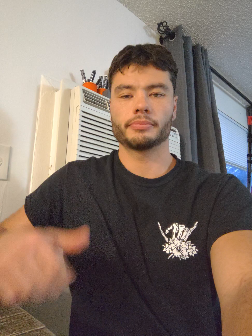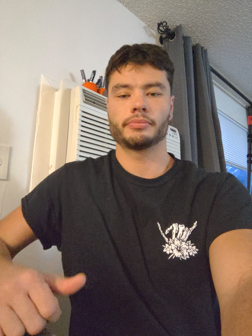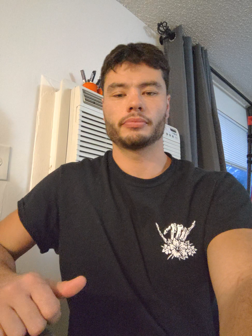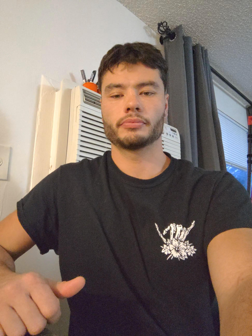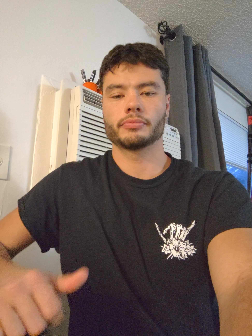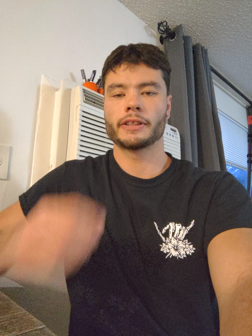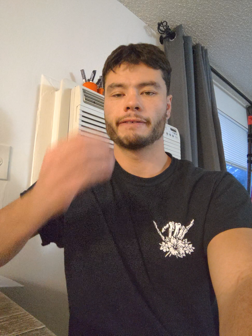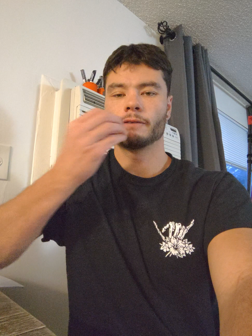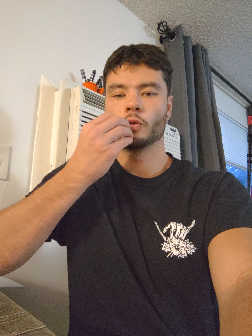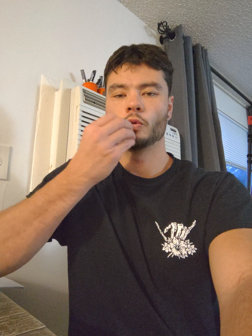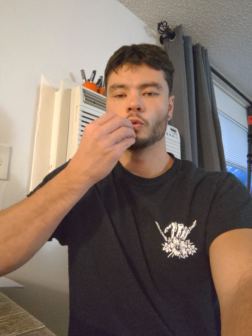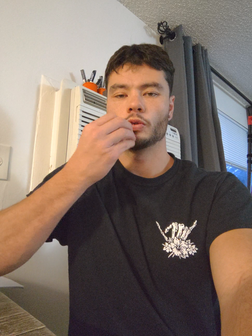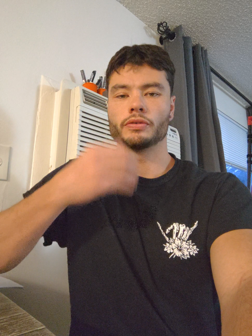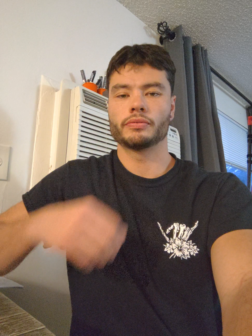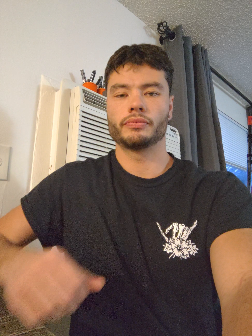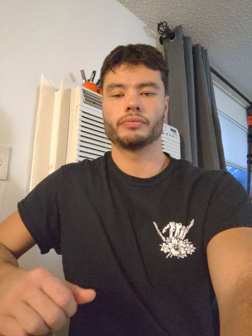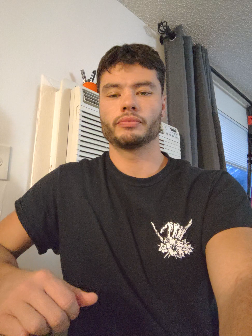food